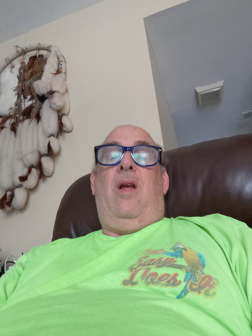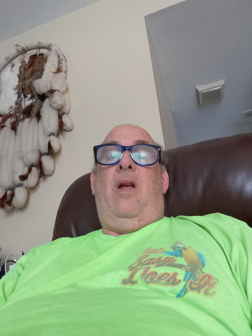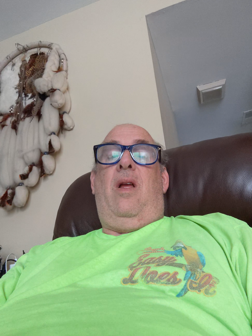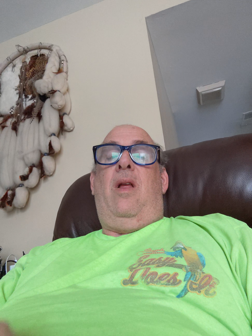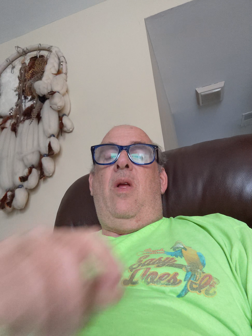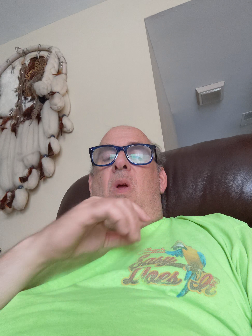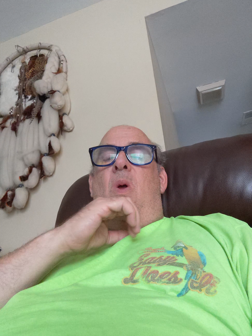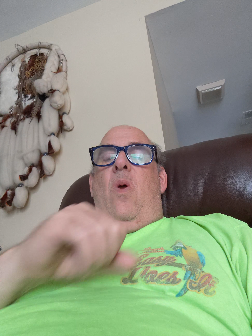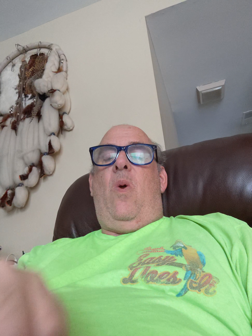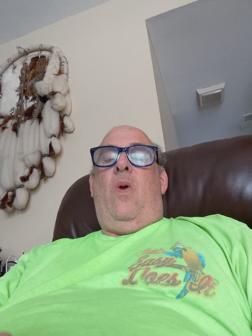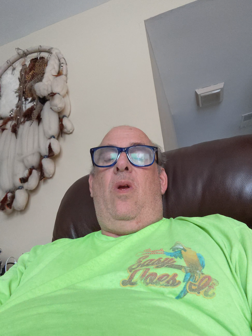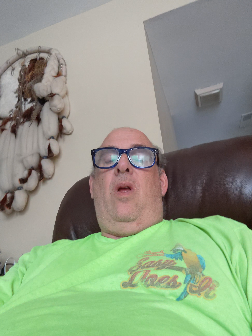old